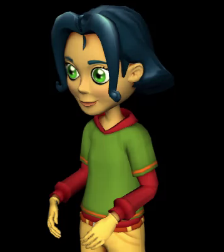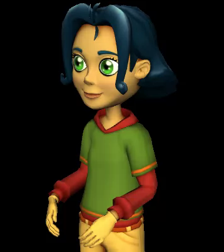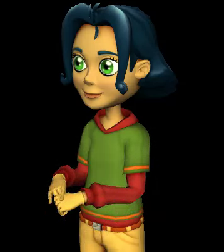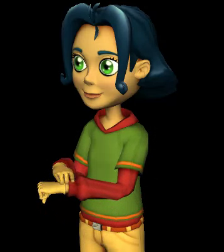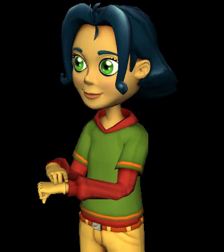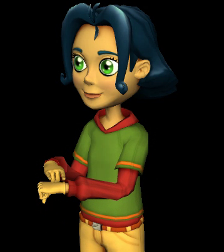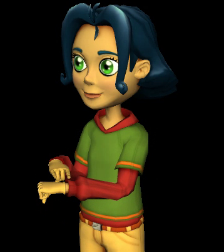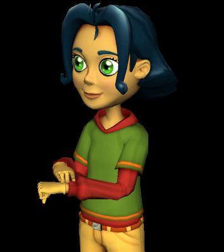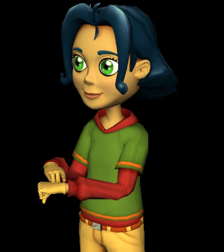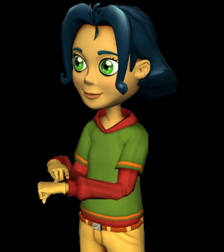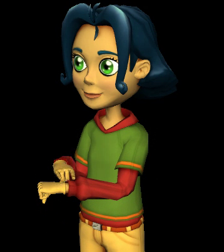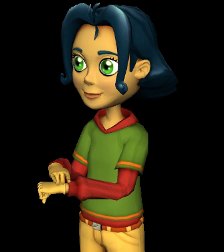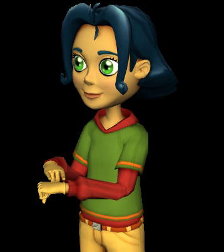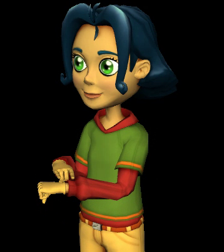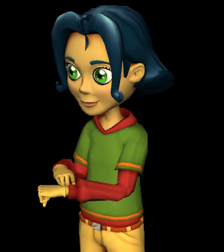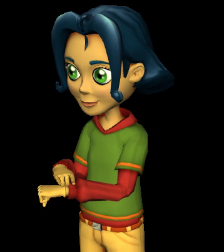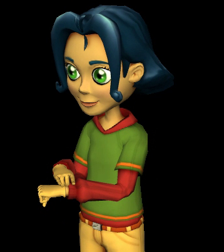ساعة